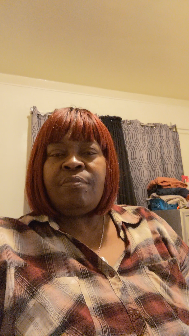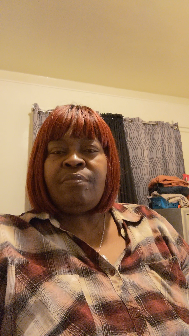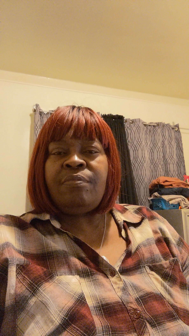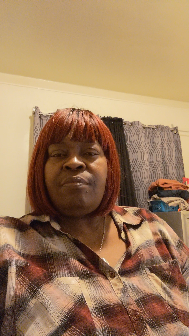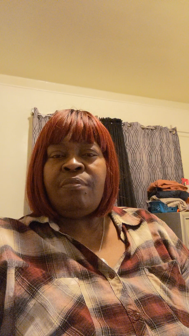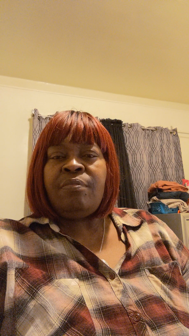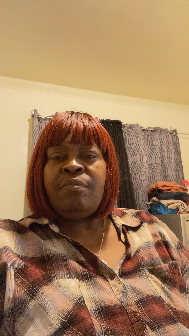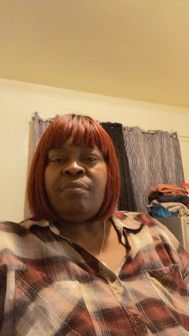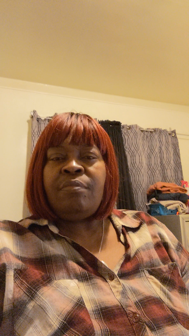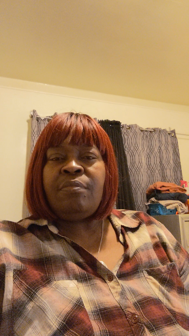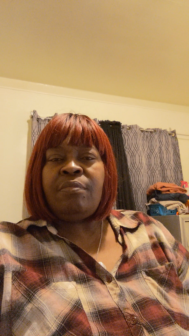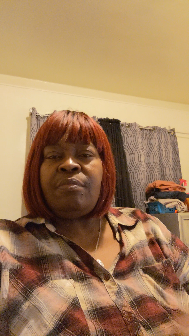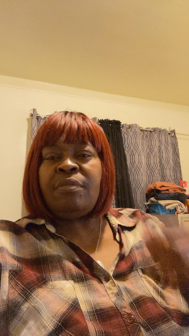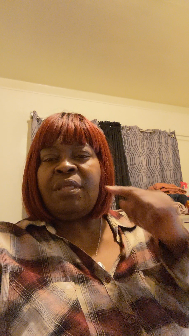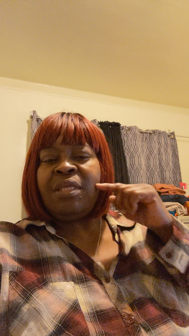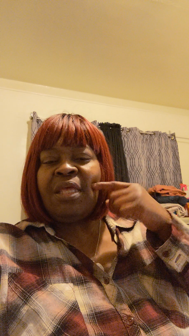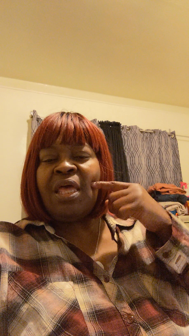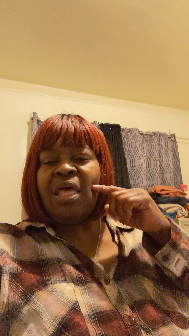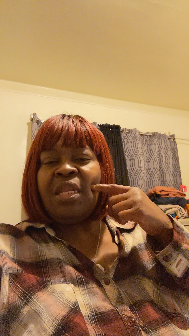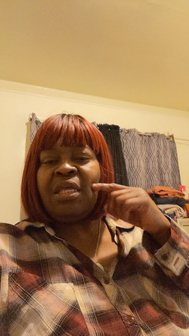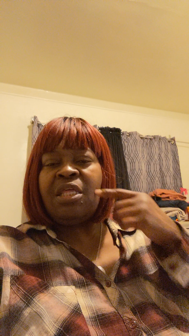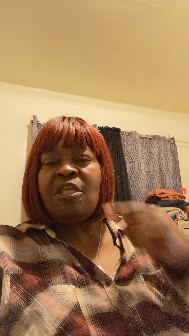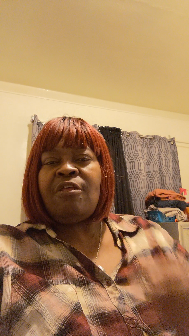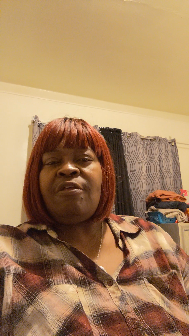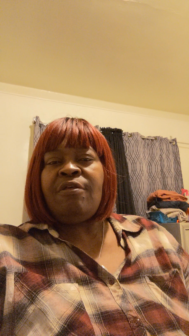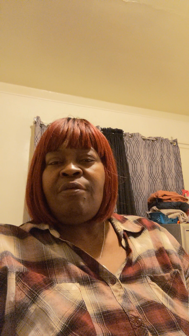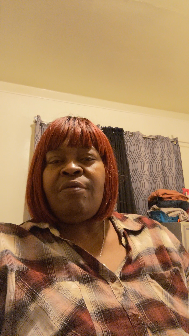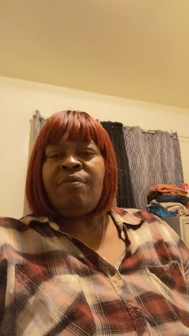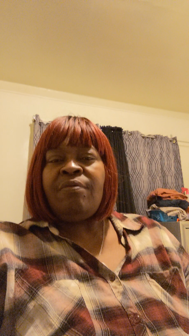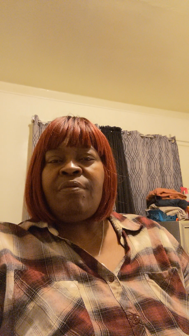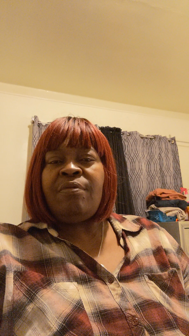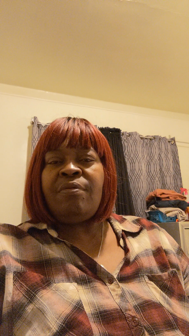candy